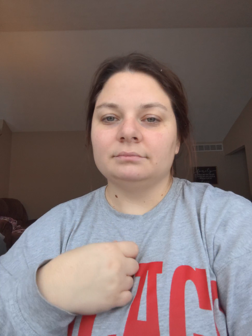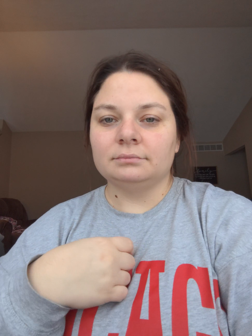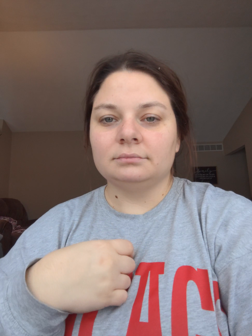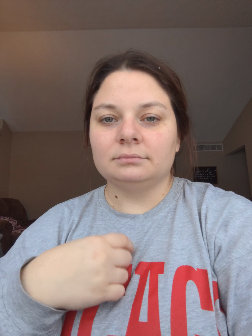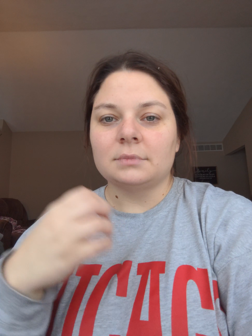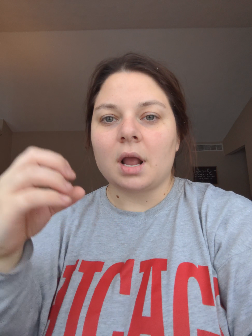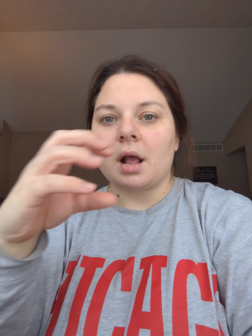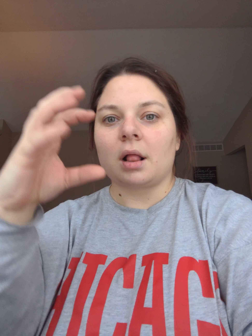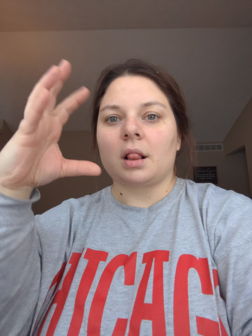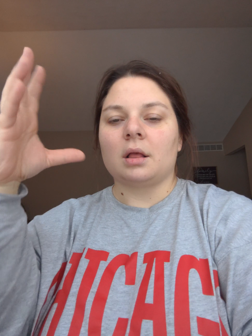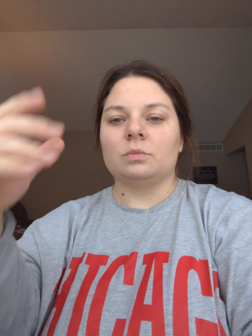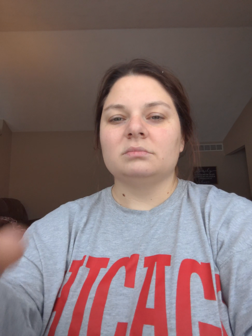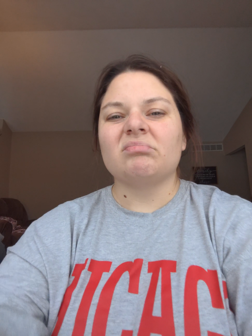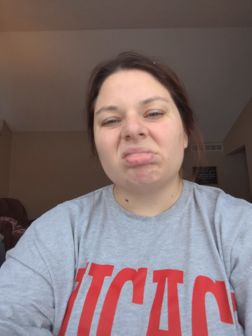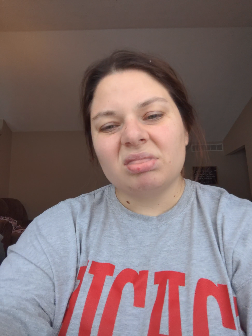cloud